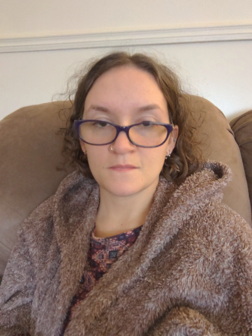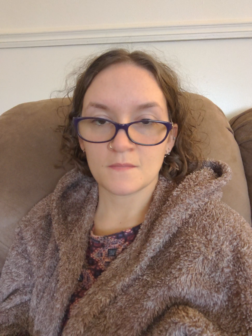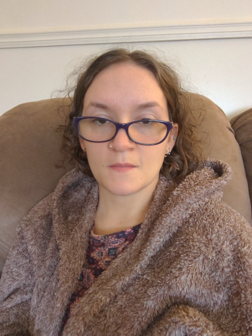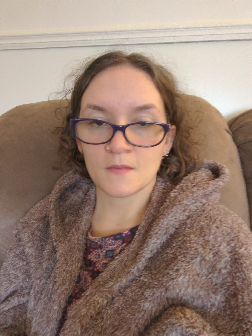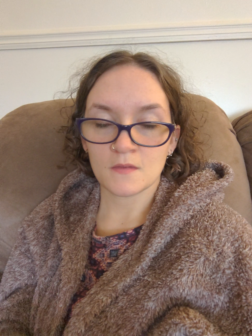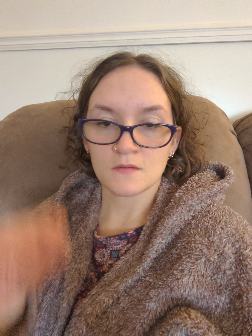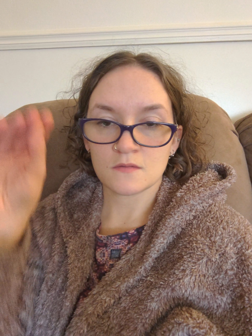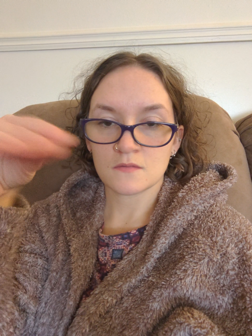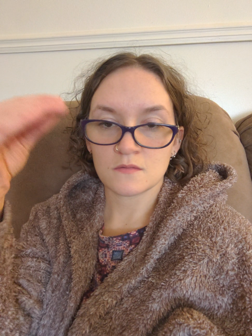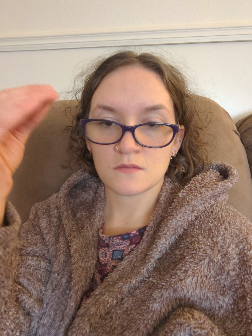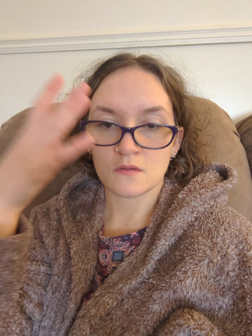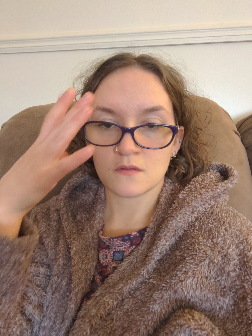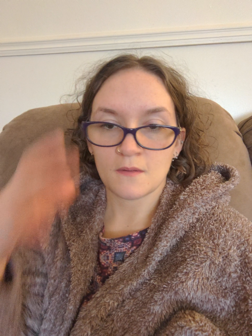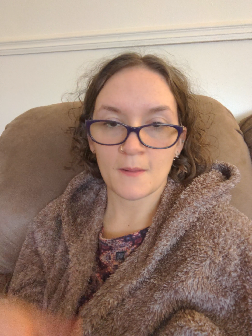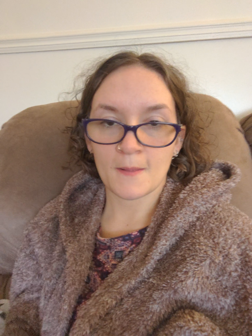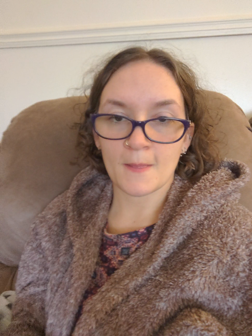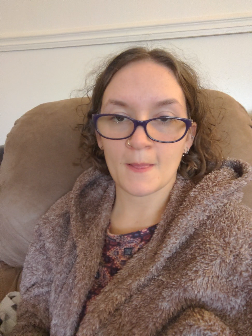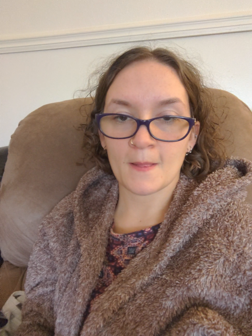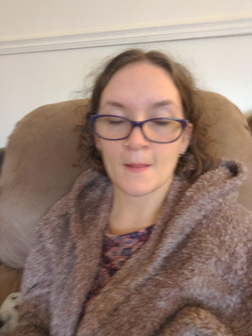sun